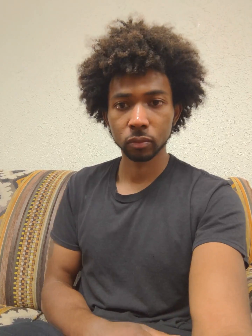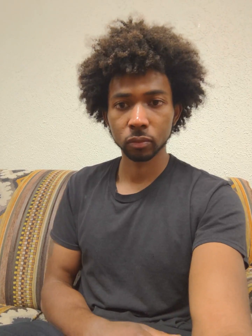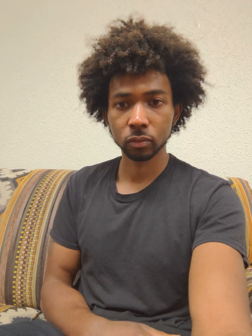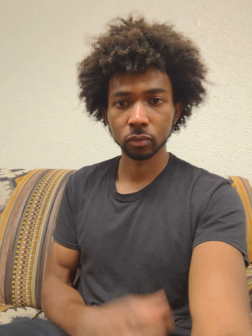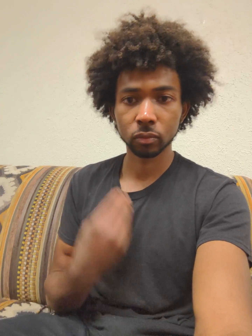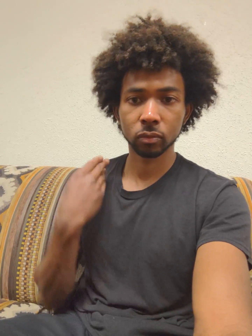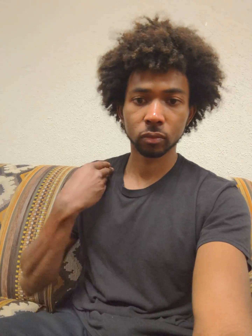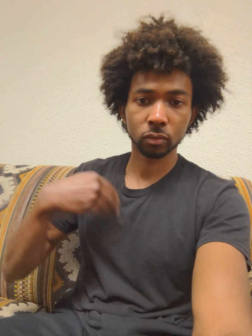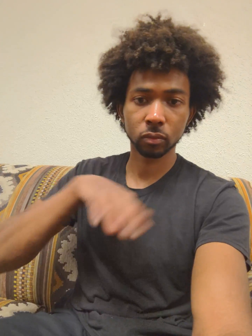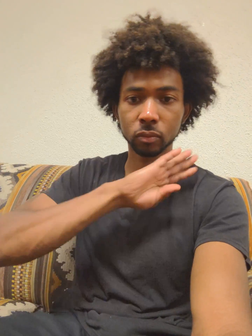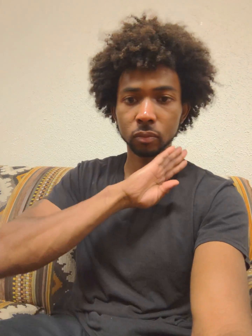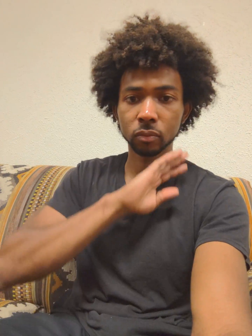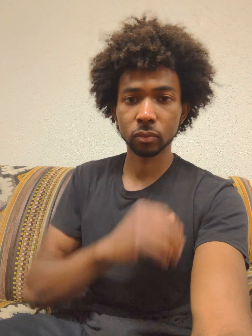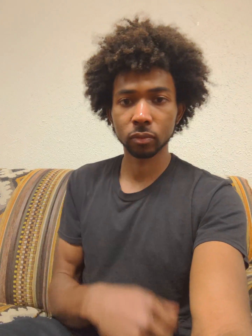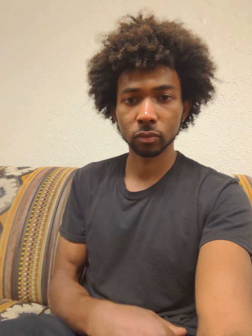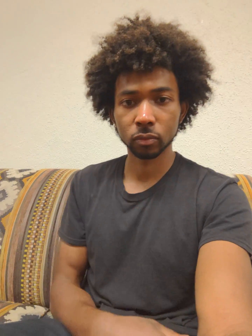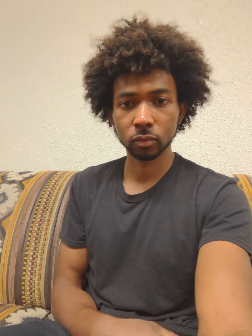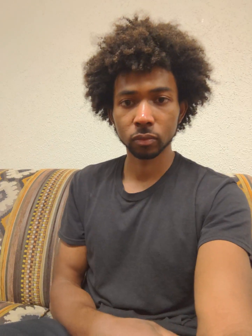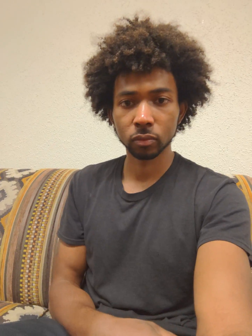scarf